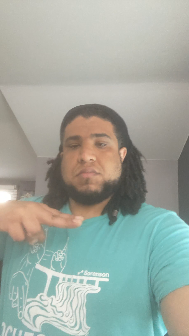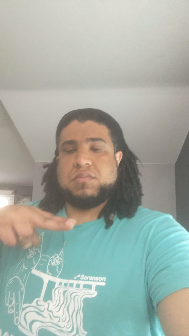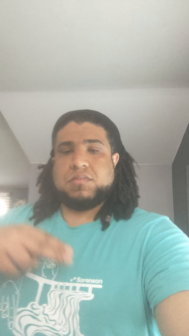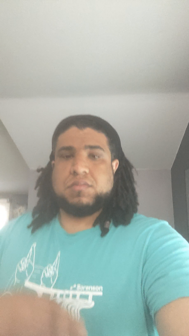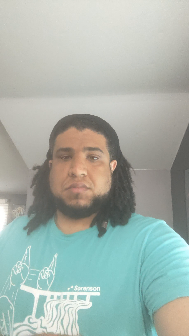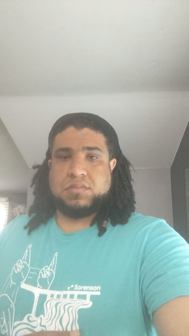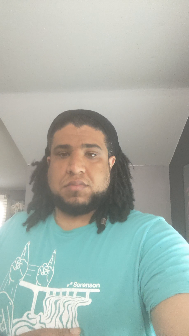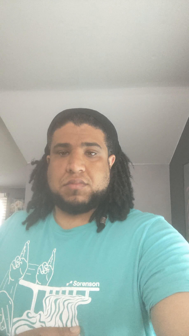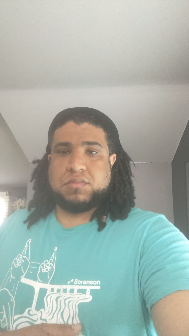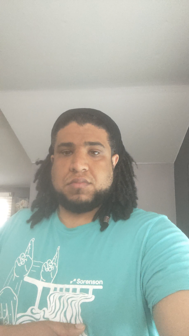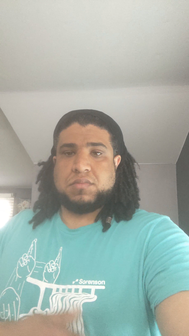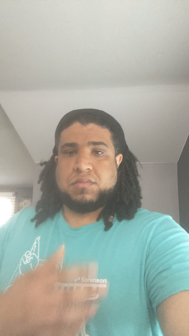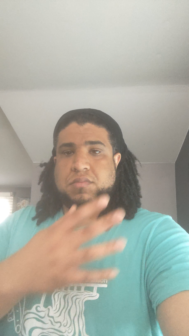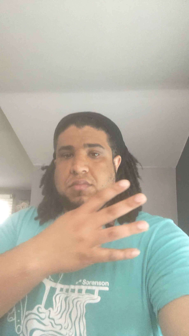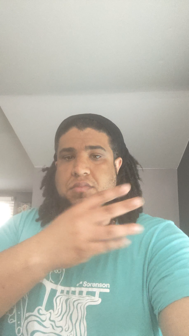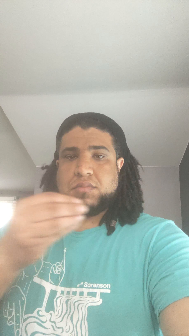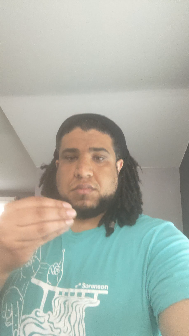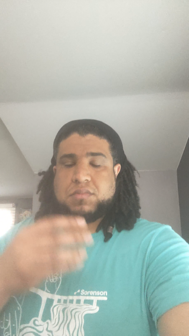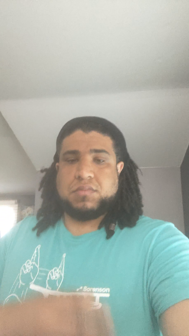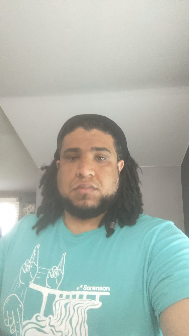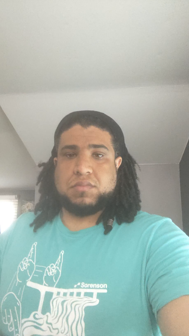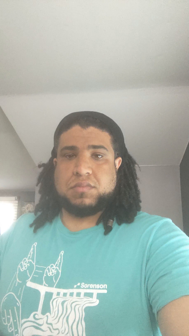and